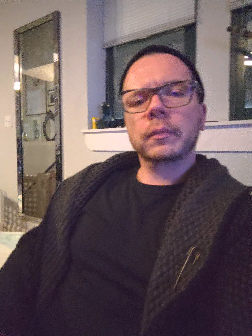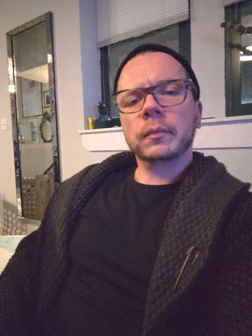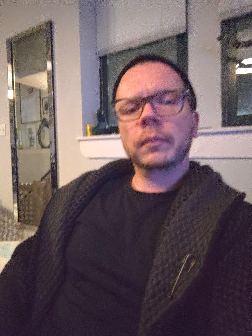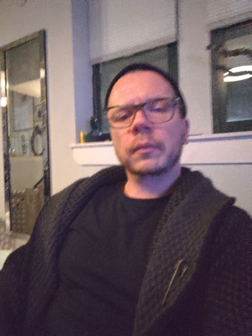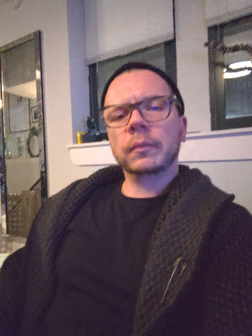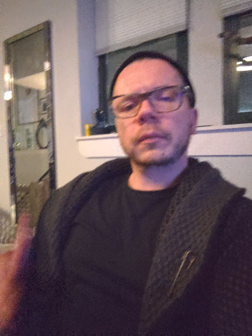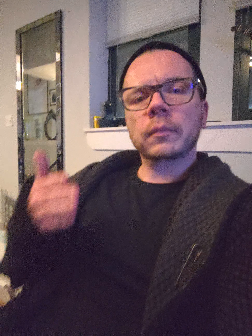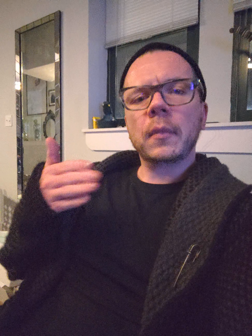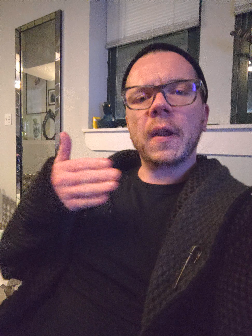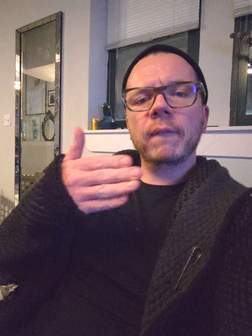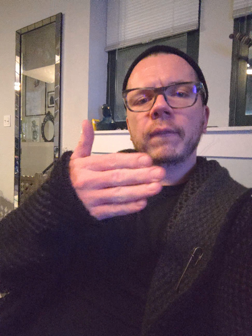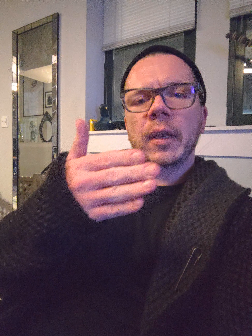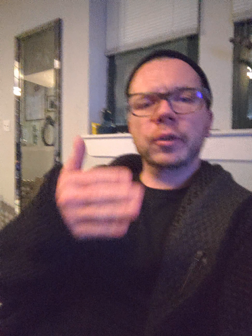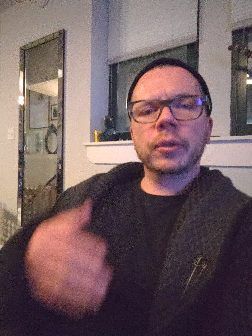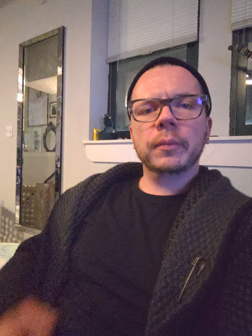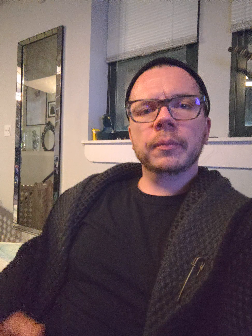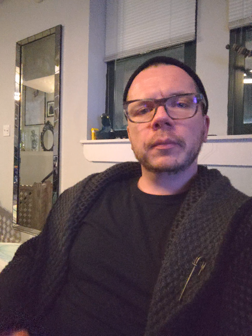fish